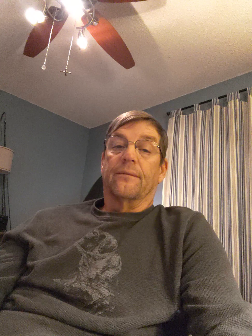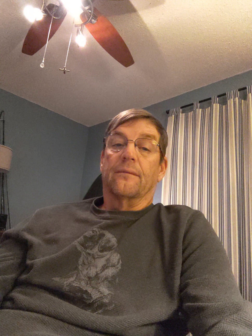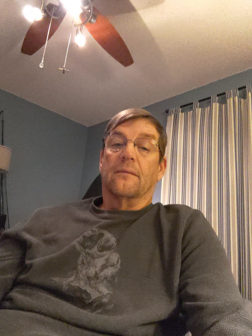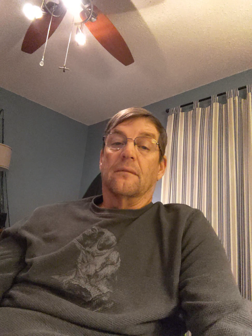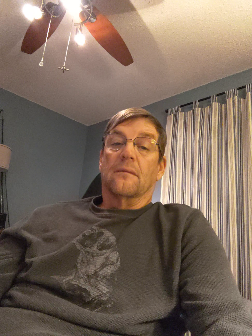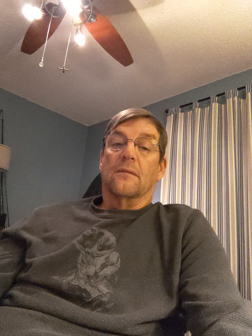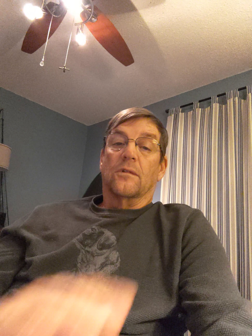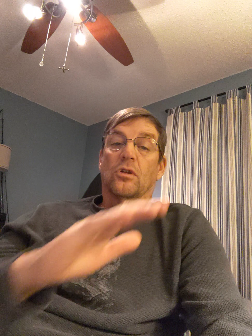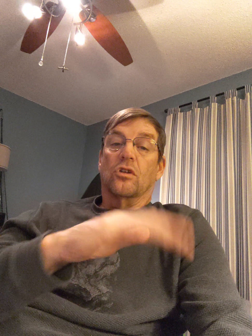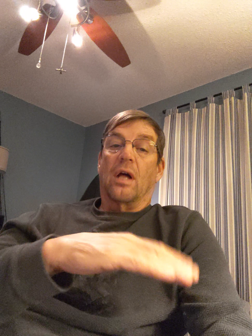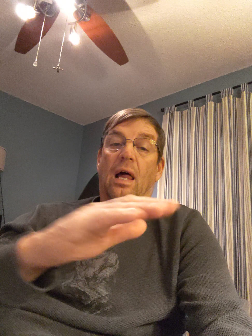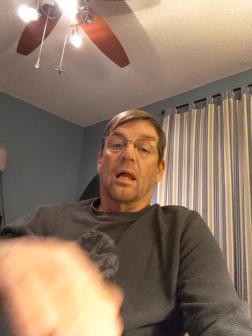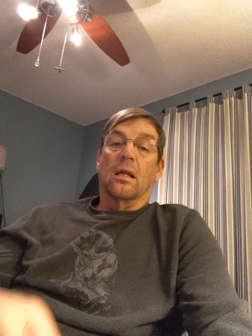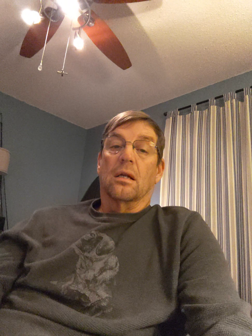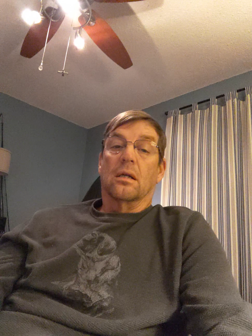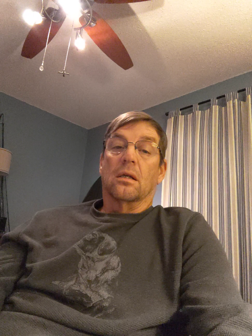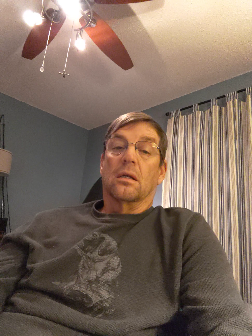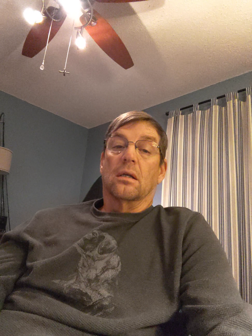child